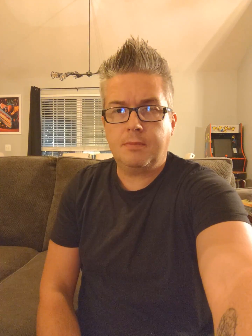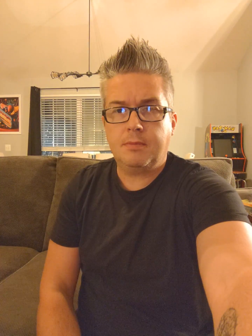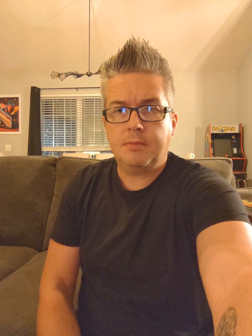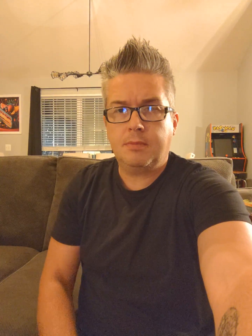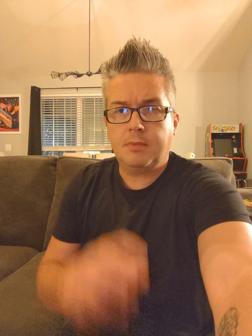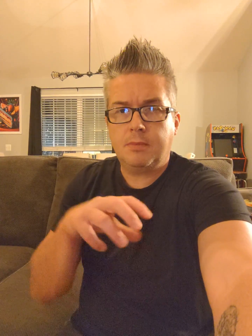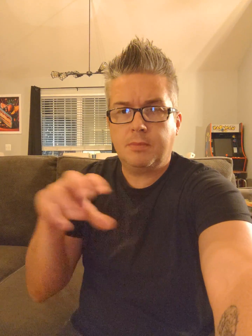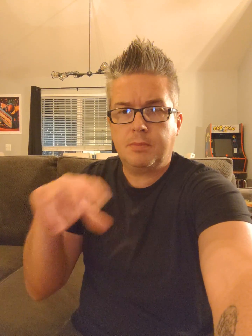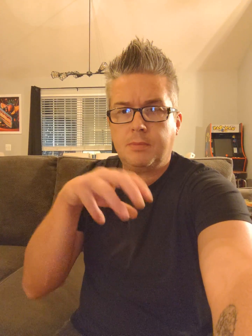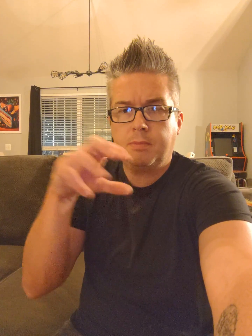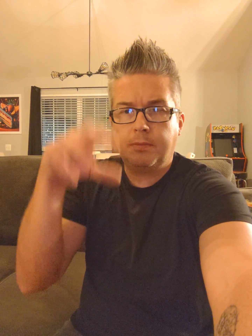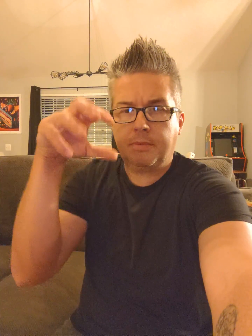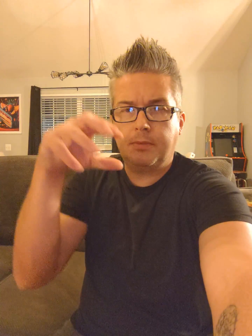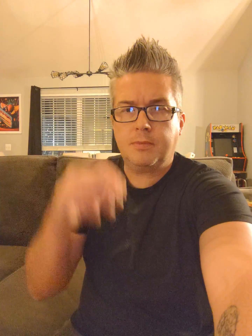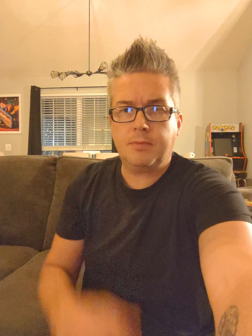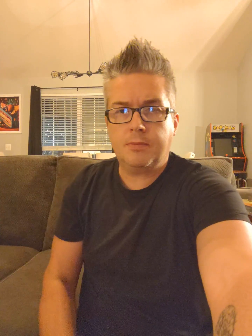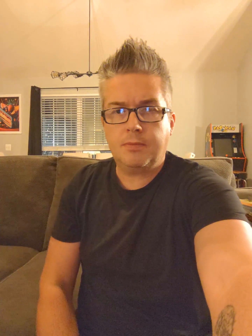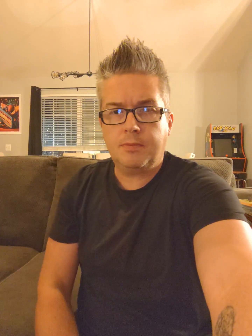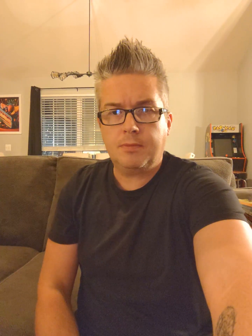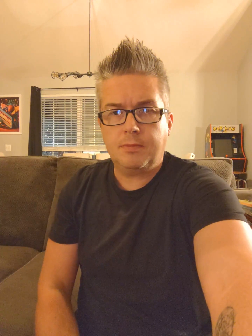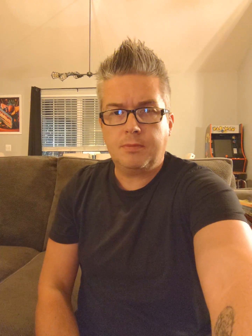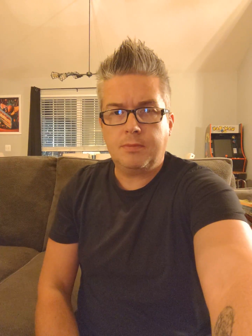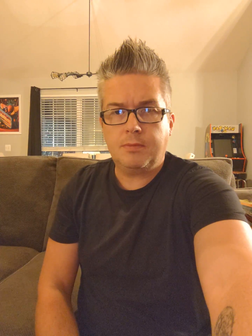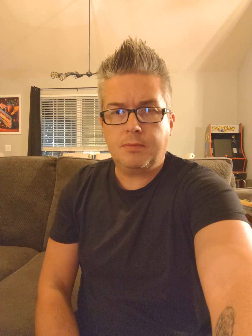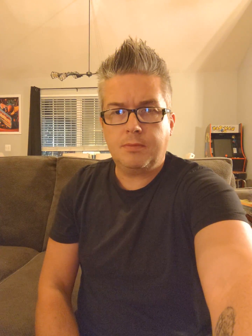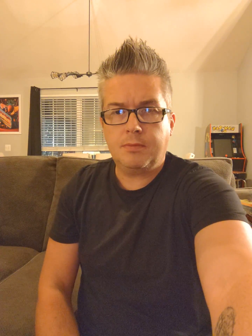block